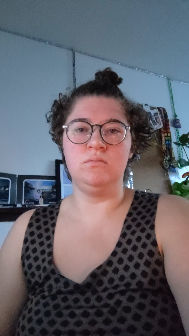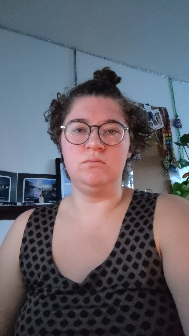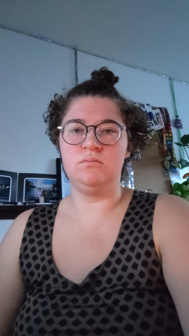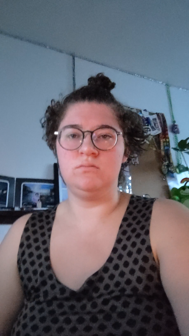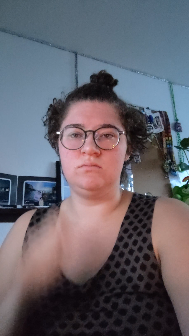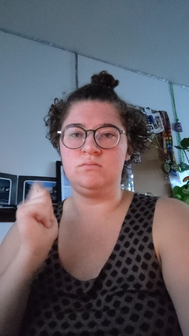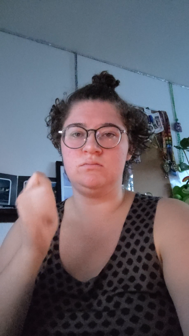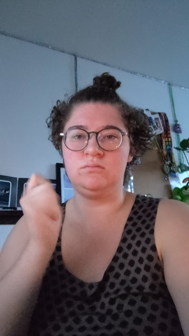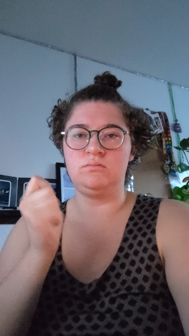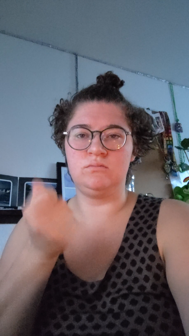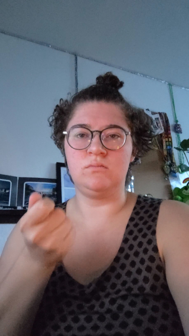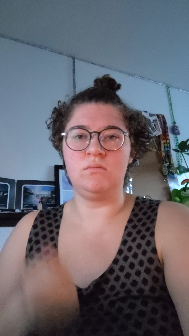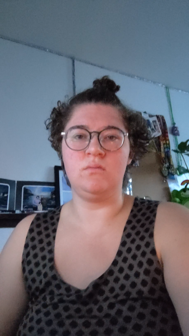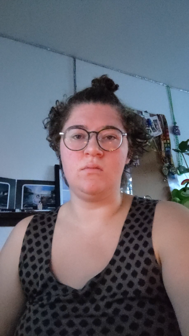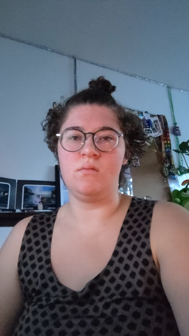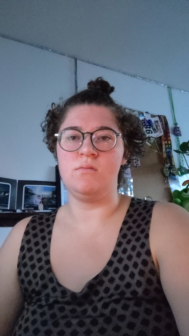hammer